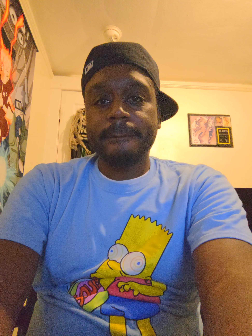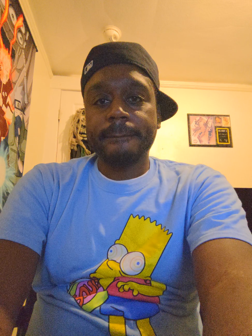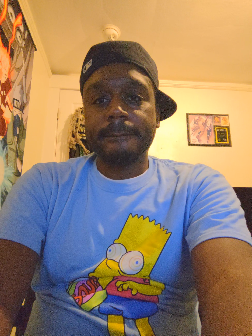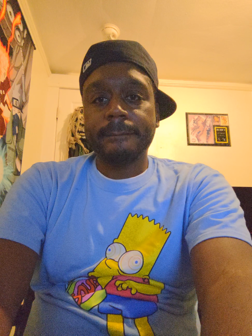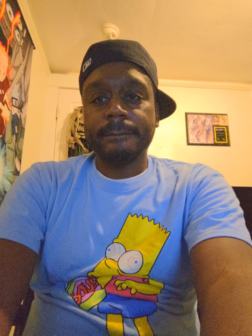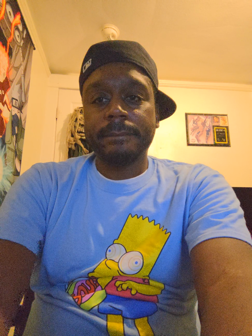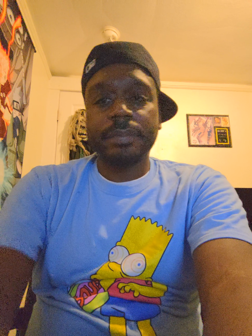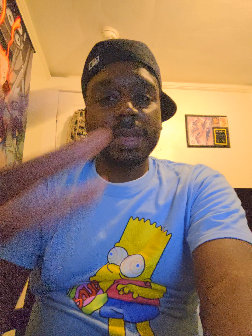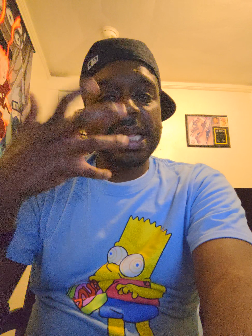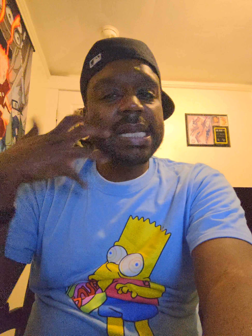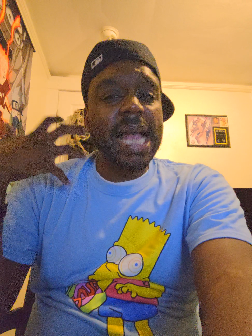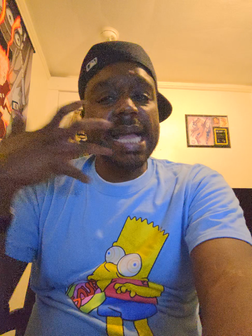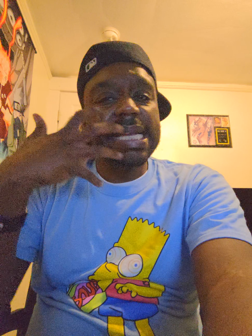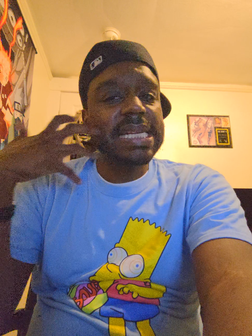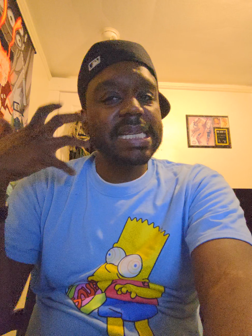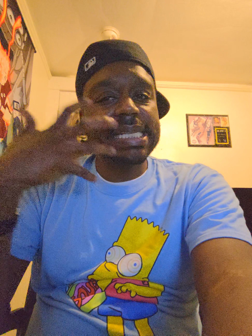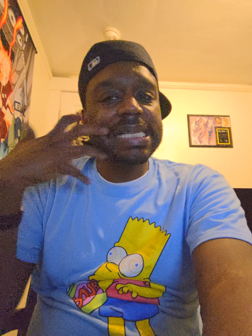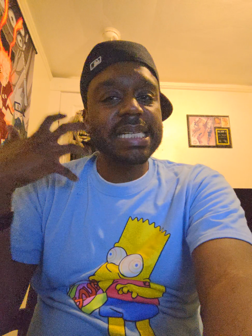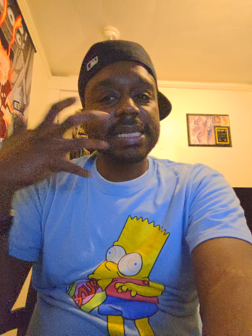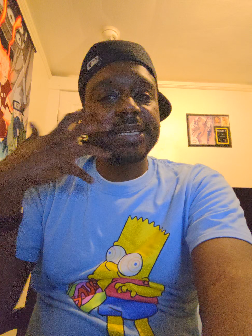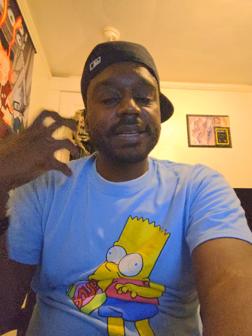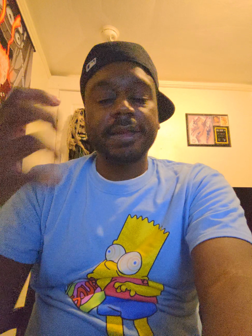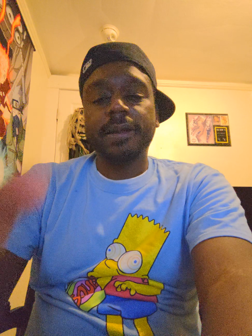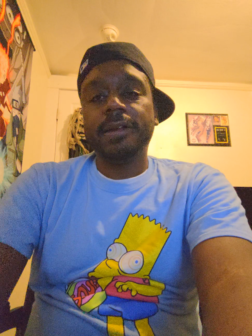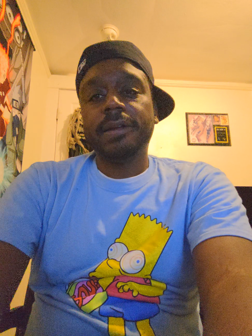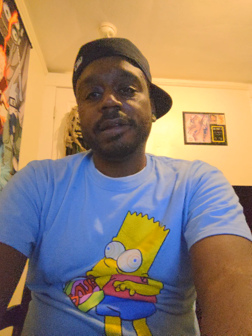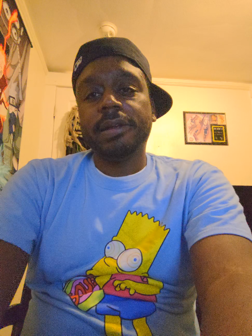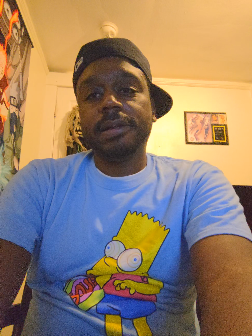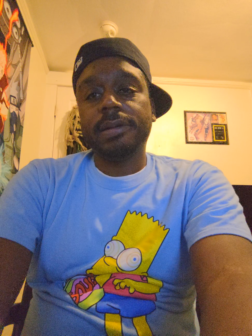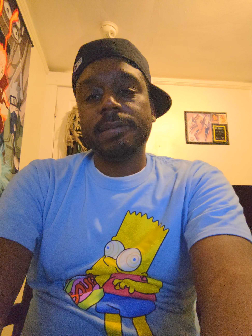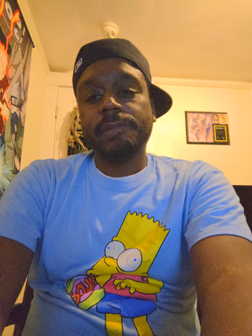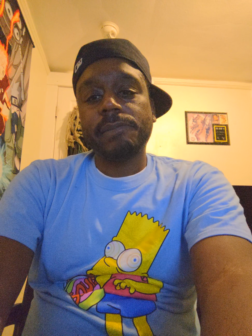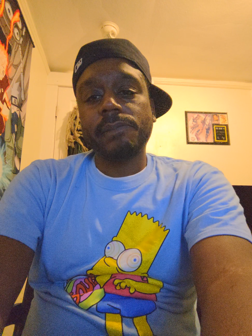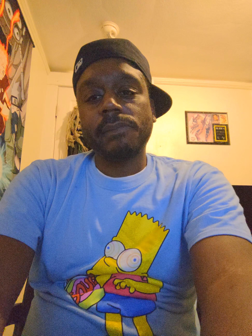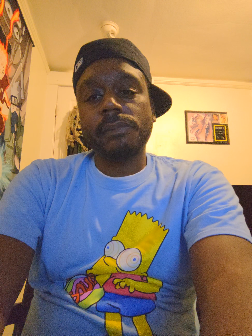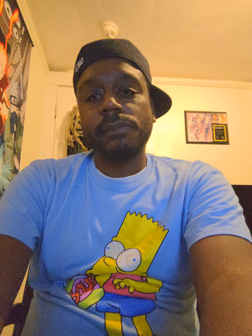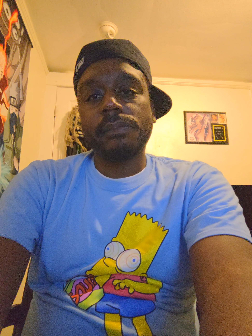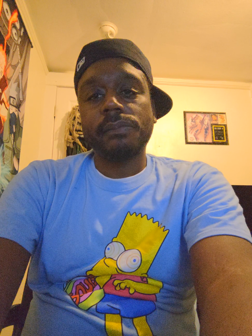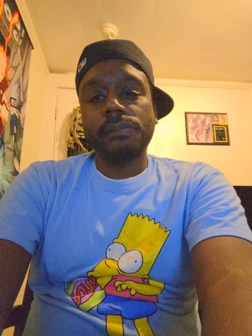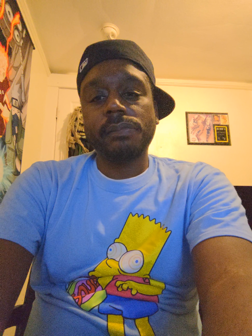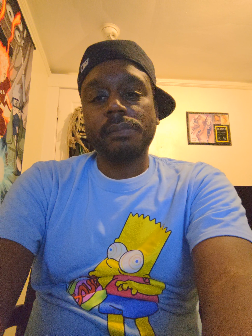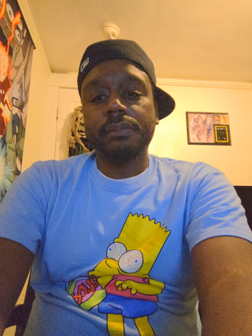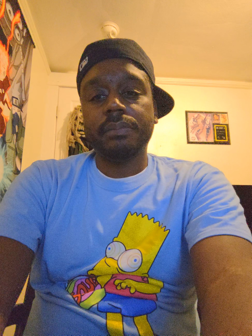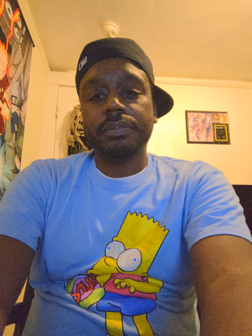tiger